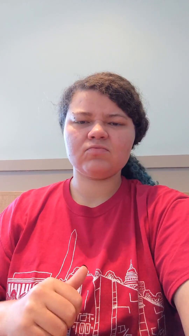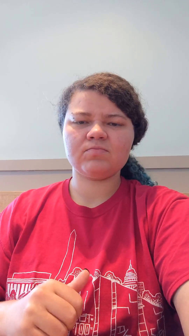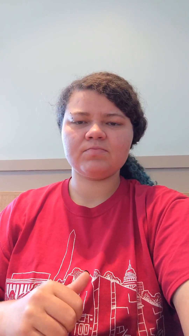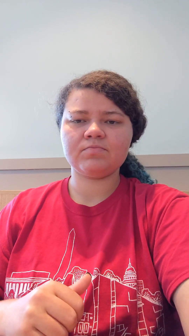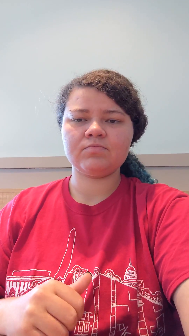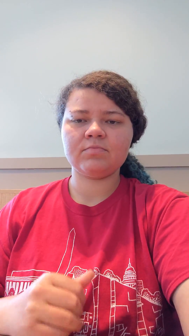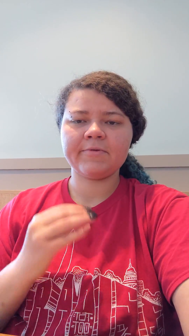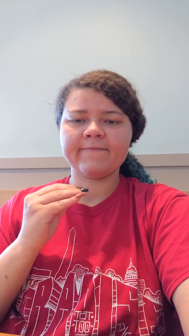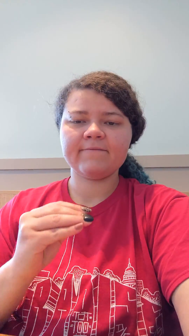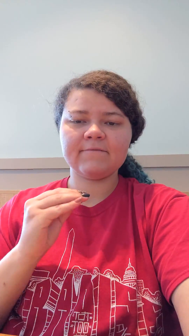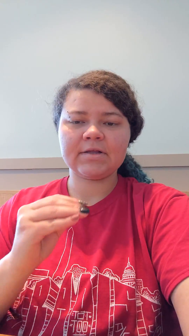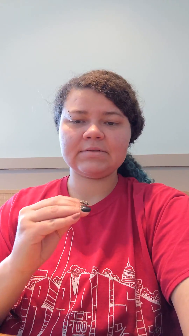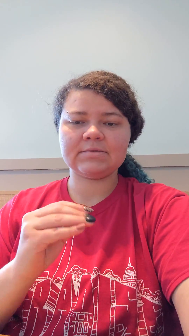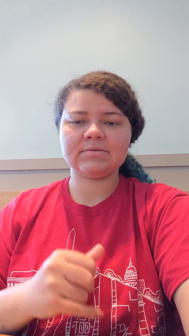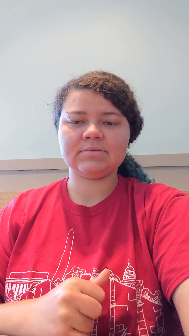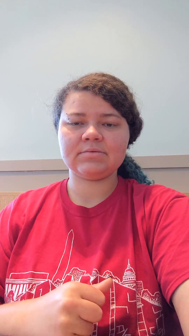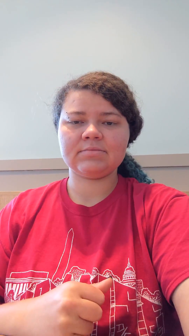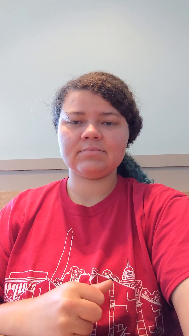fix